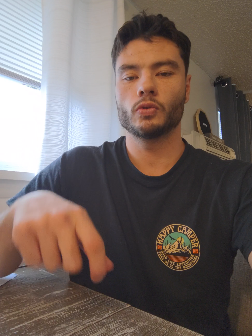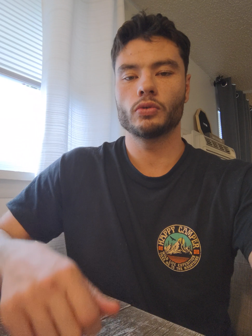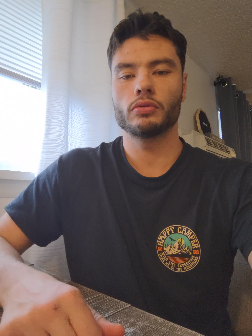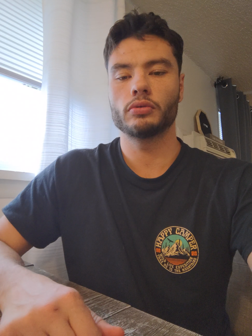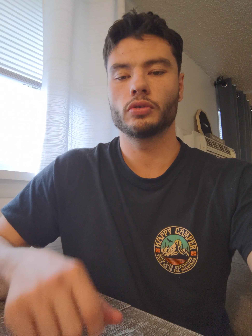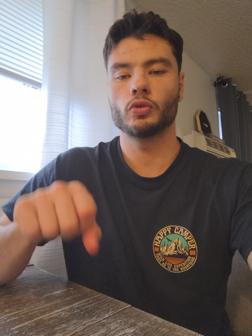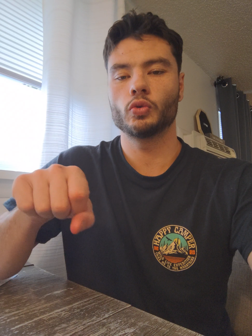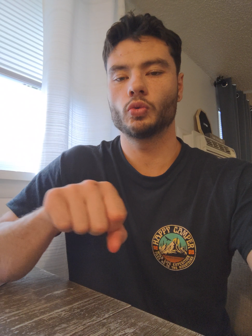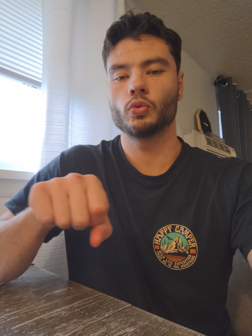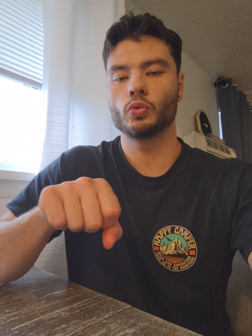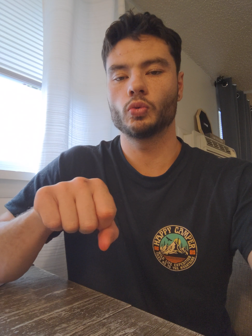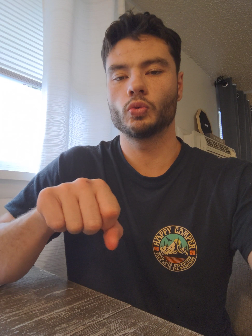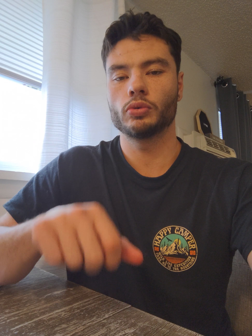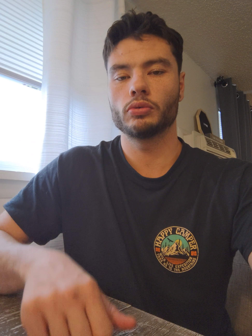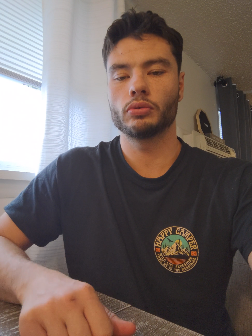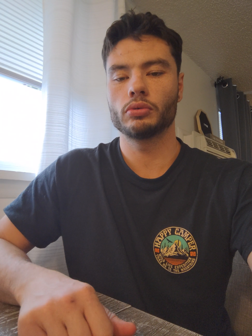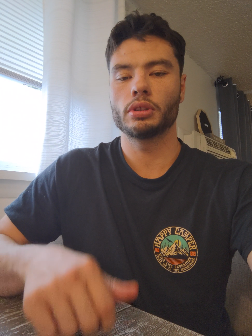shoe